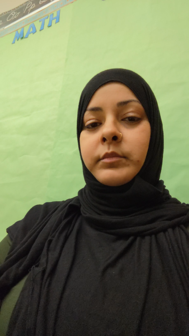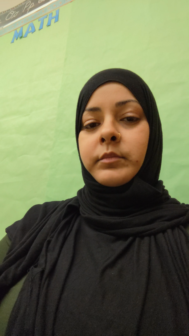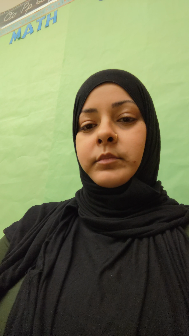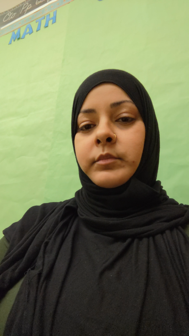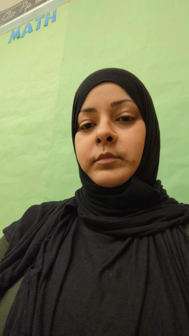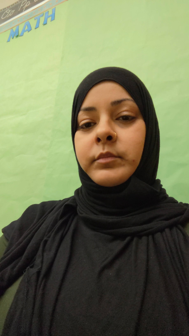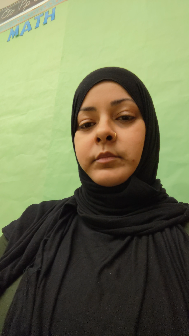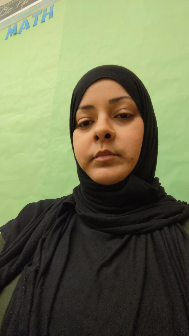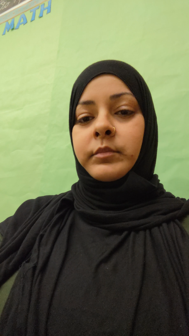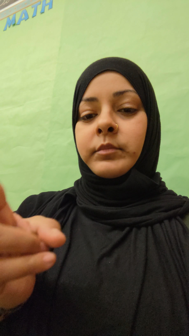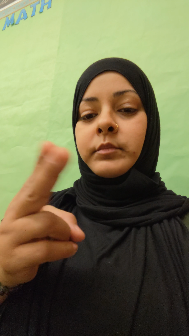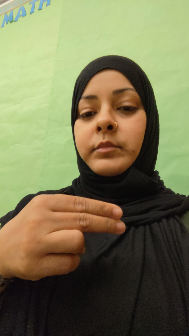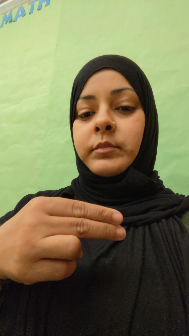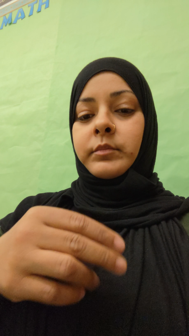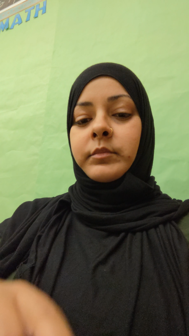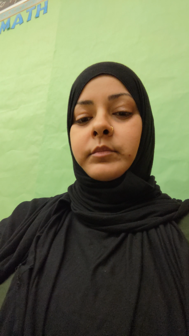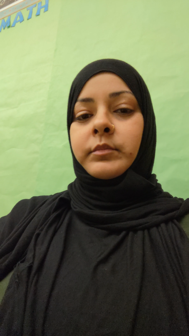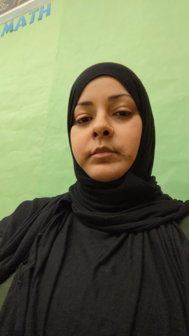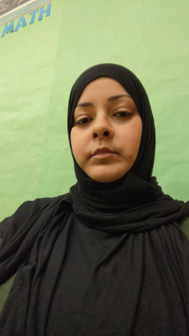belt